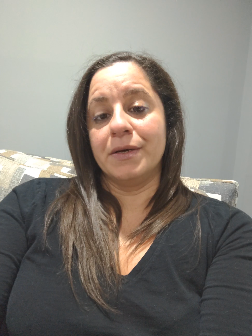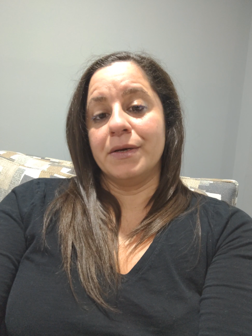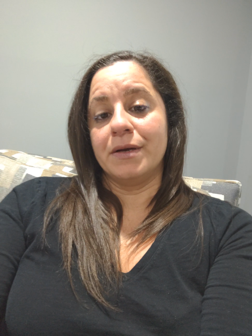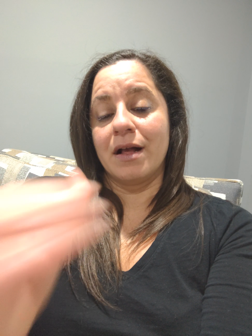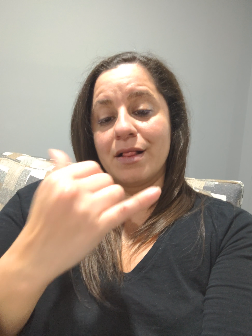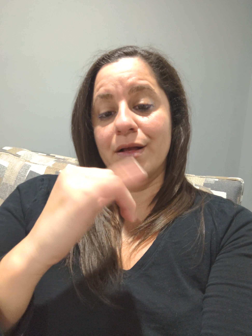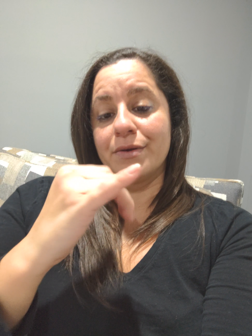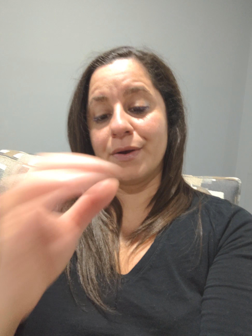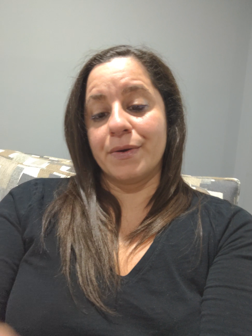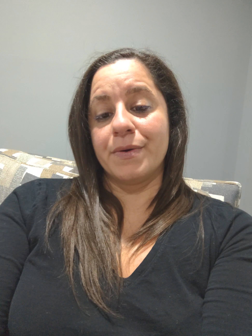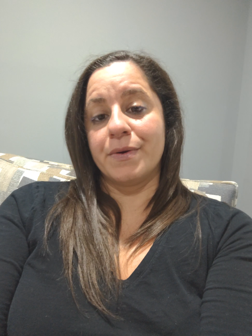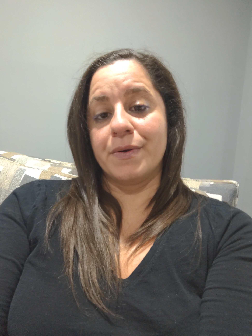yellow